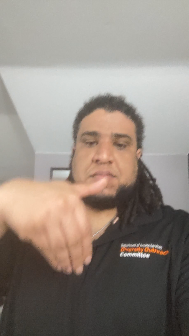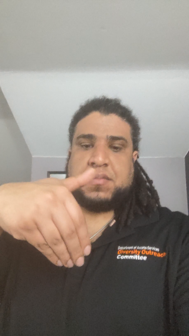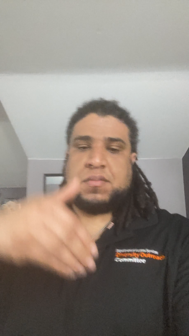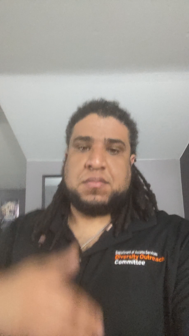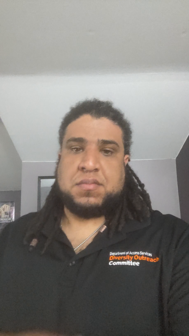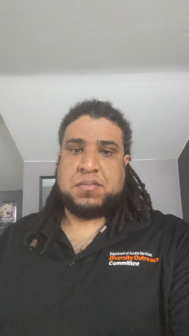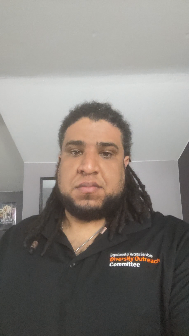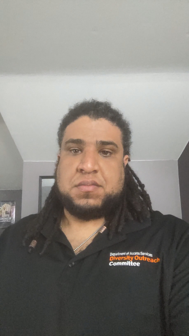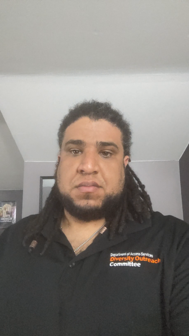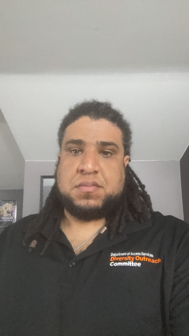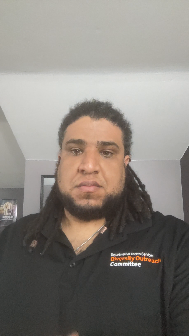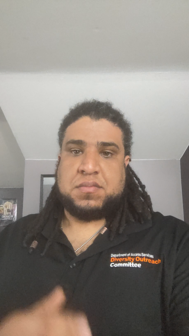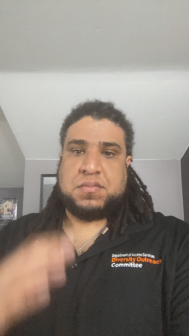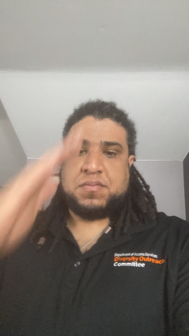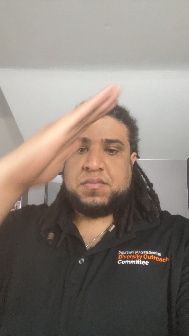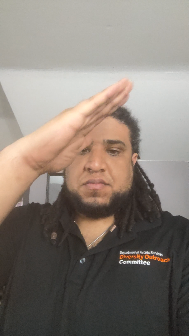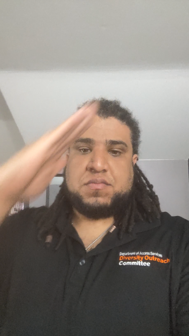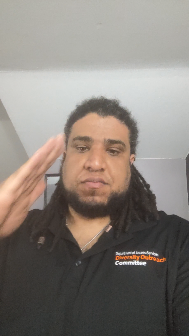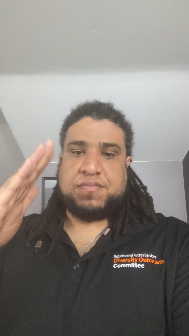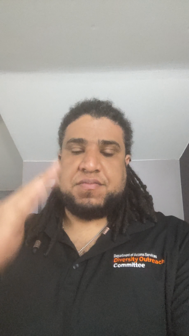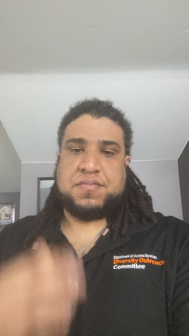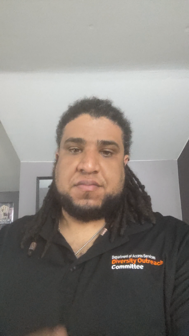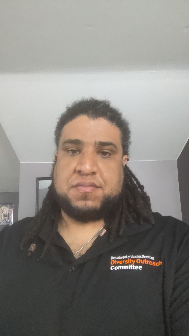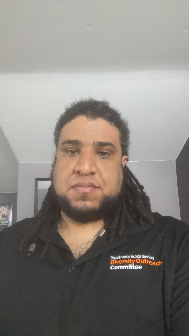roof